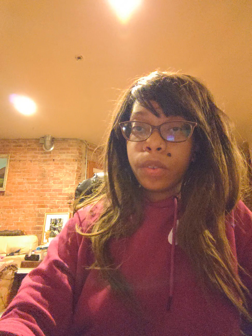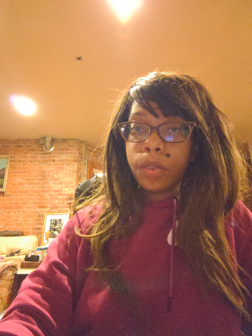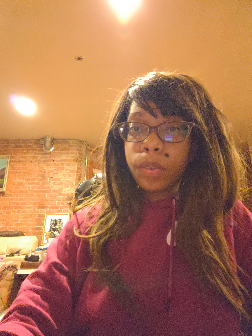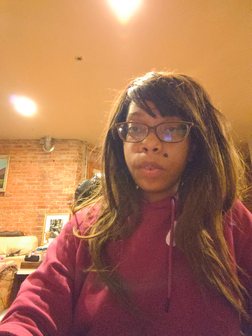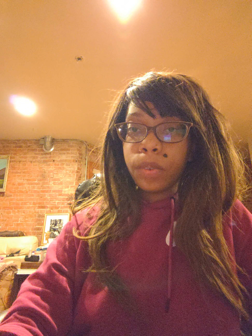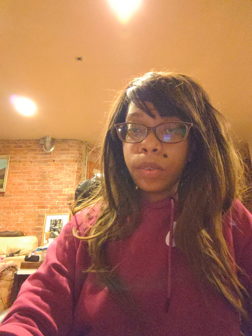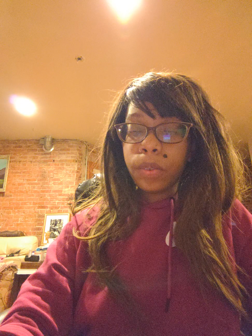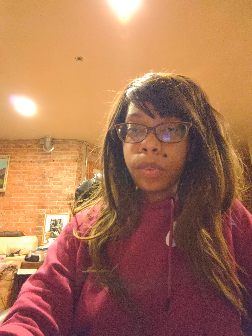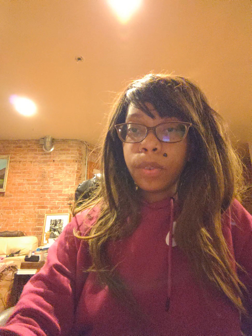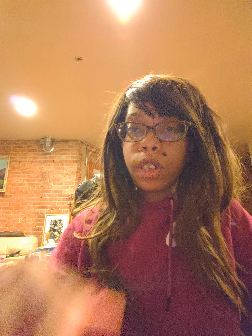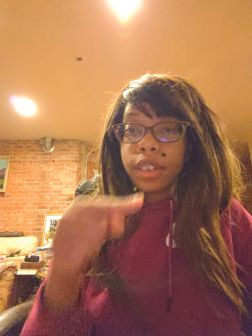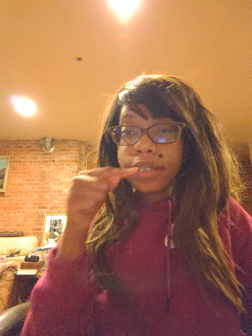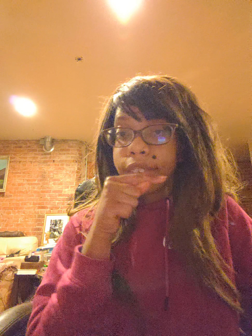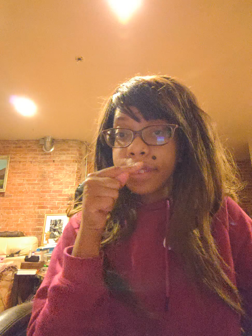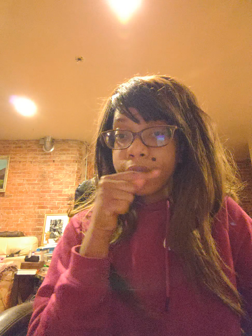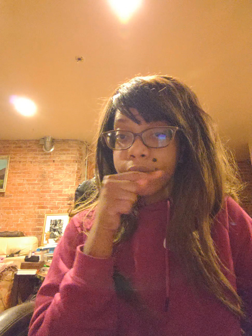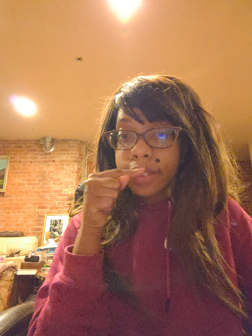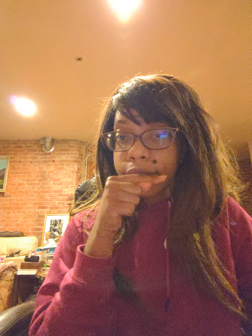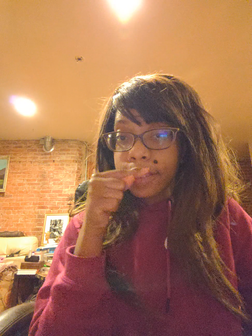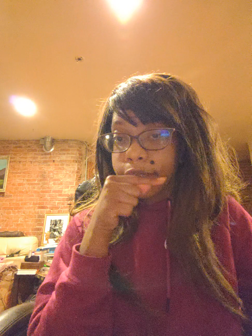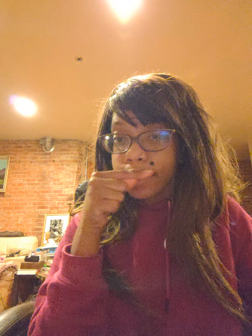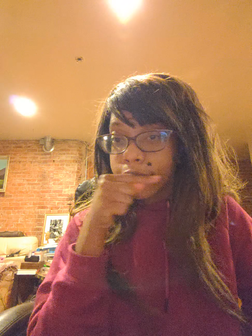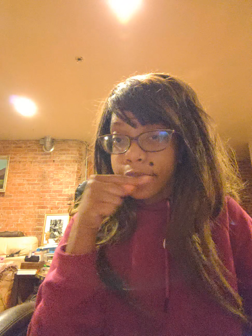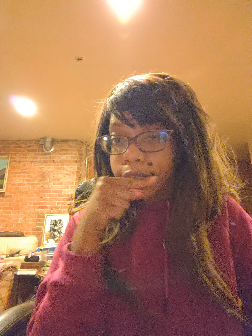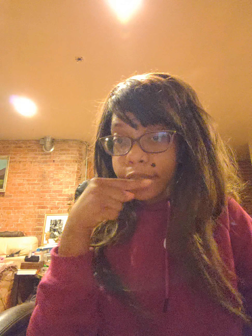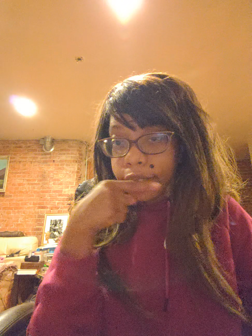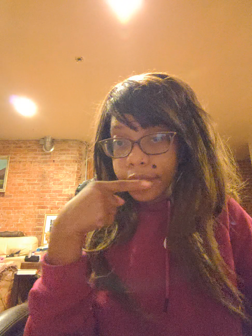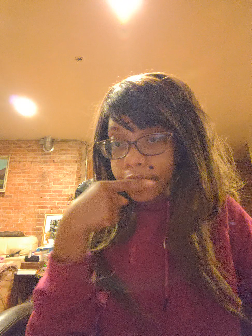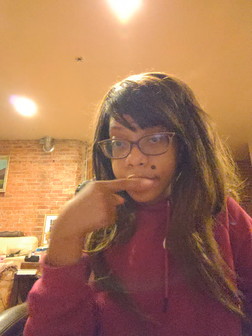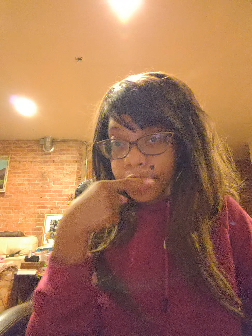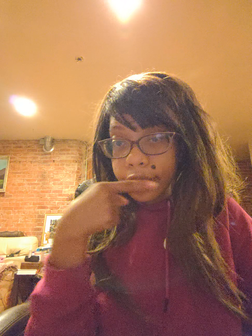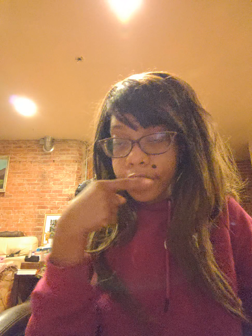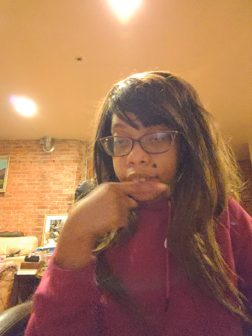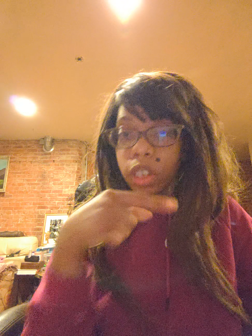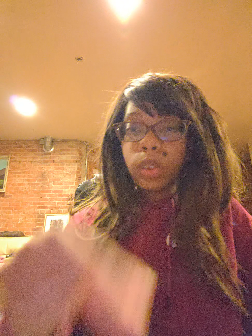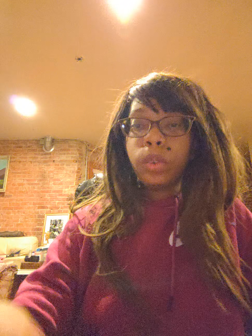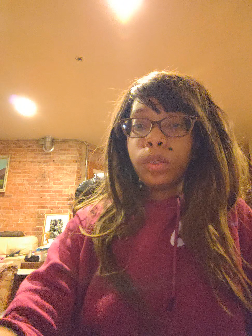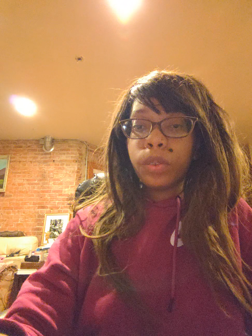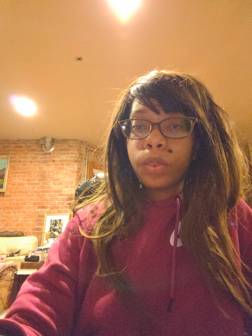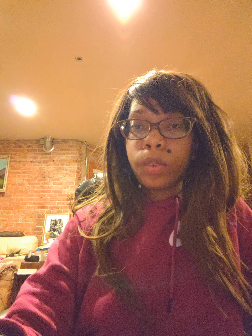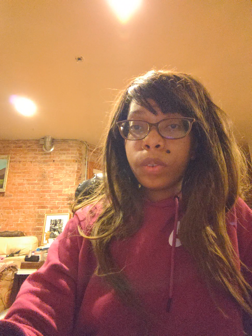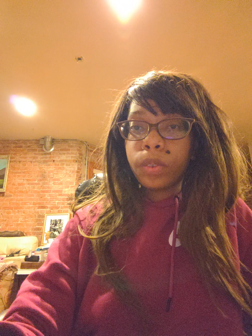toothbrush